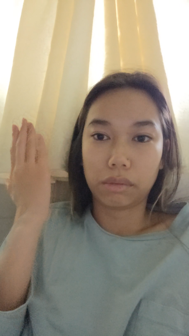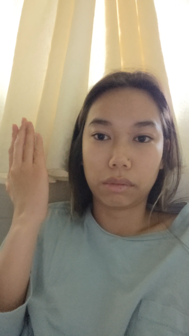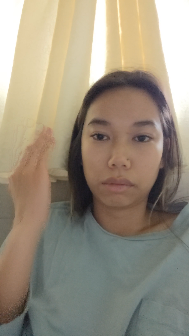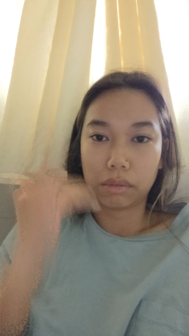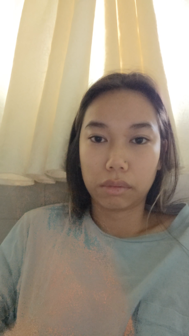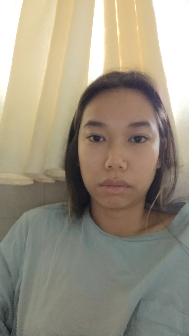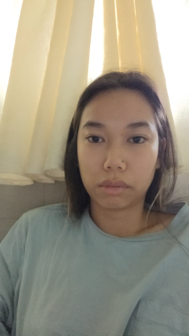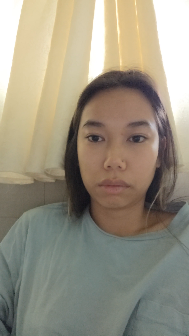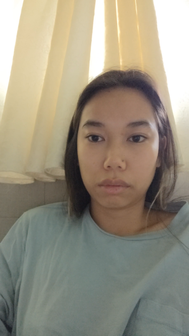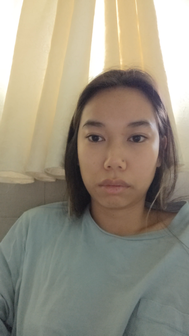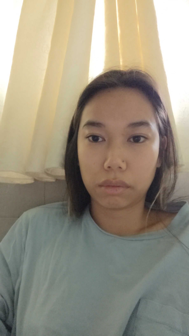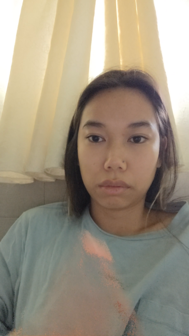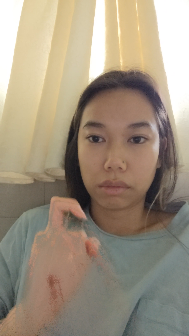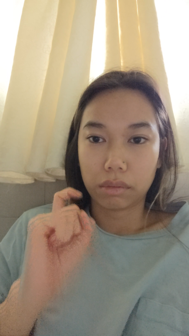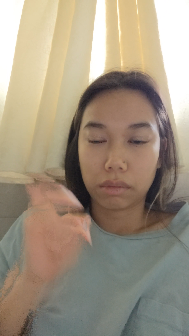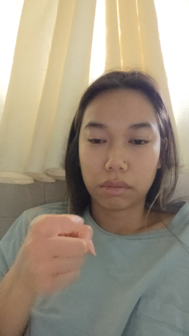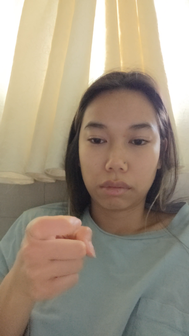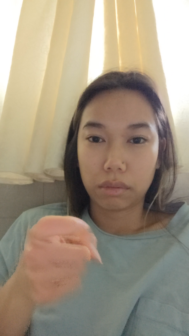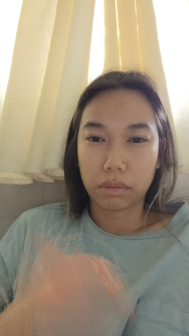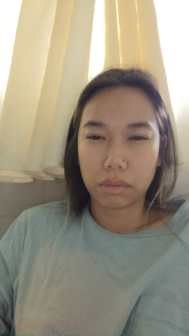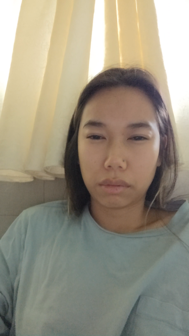present